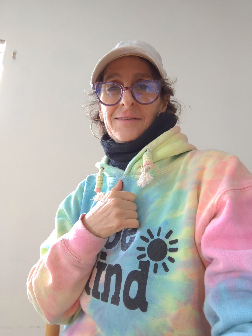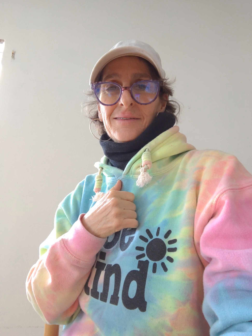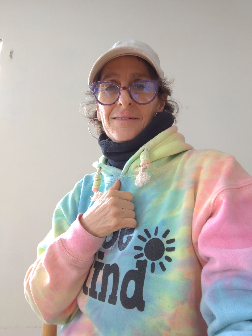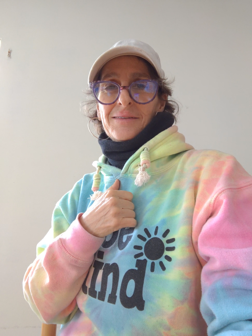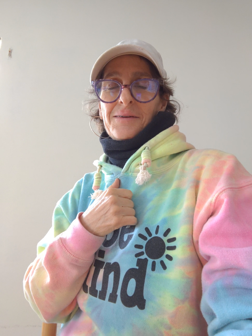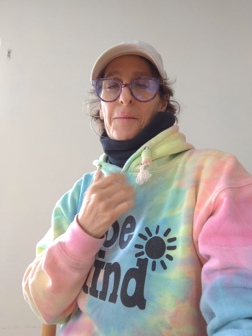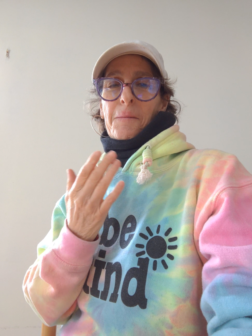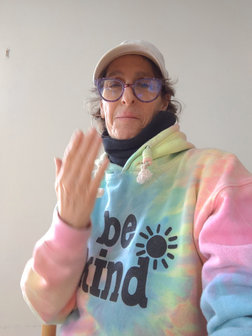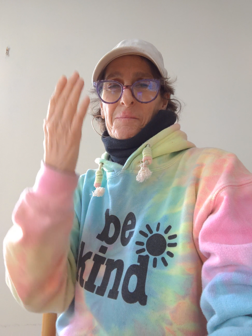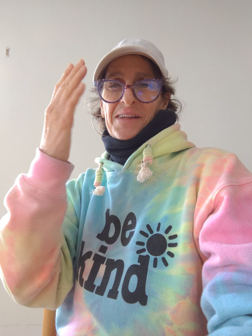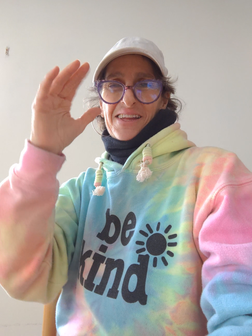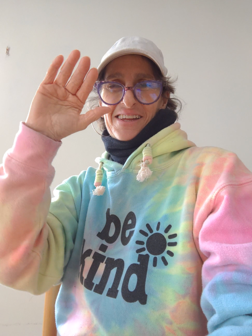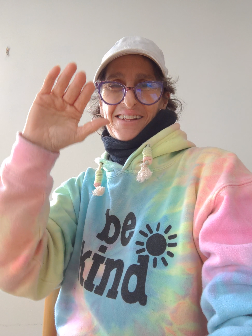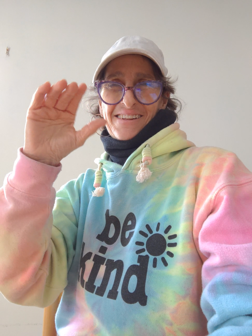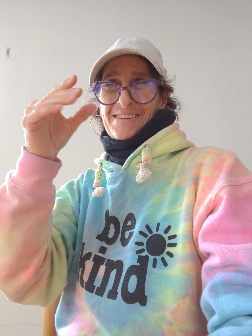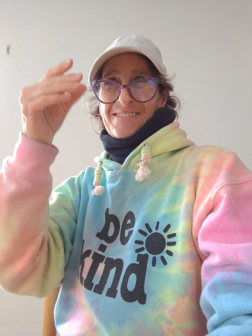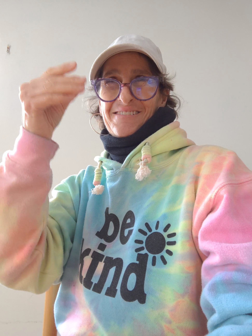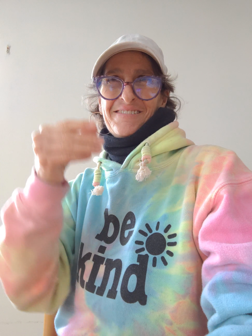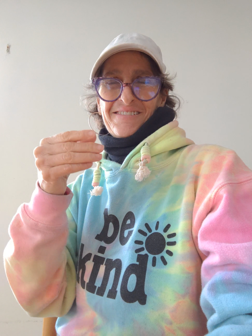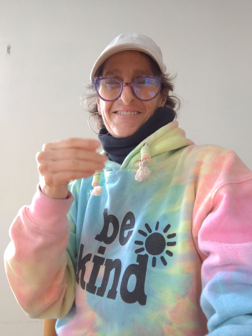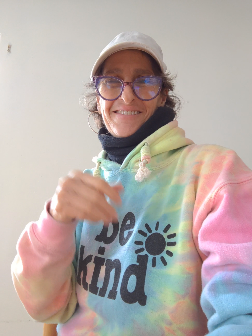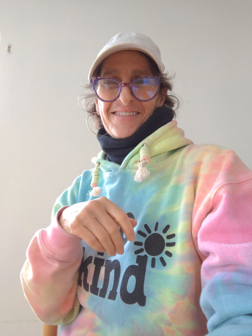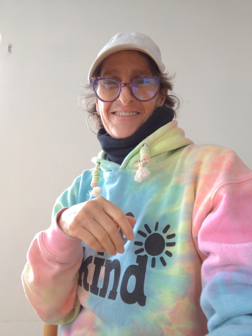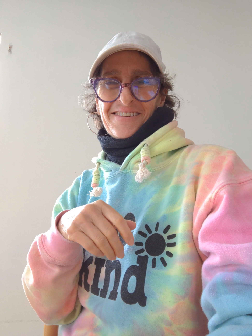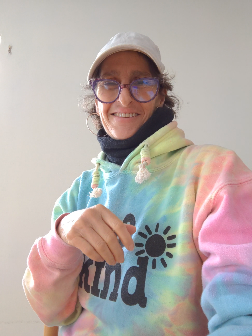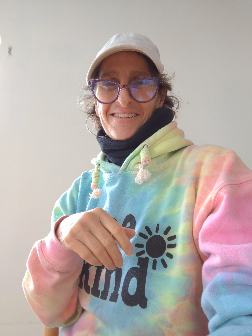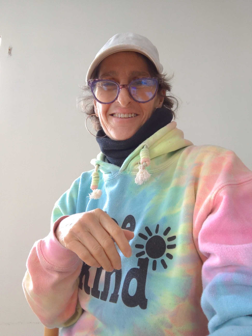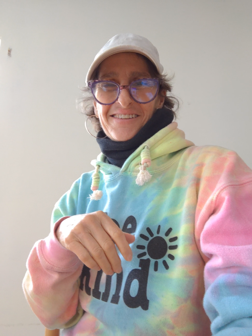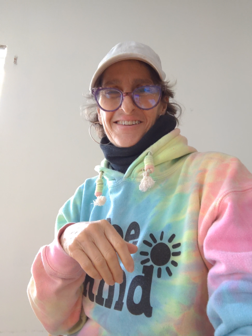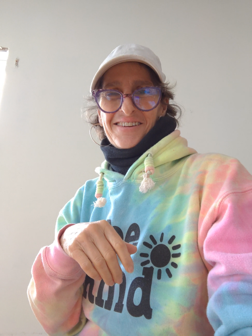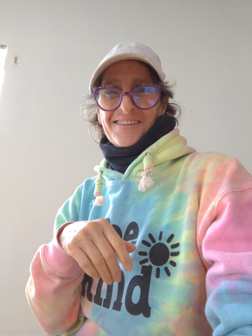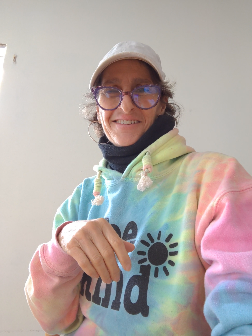mitten